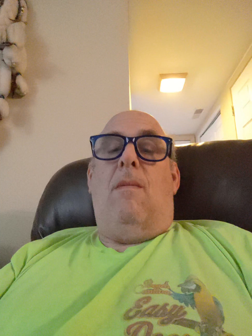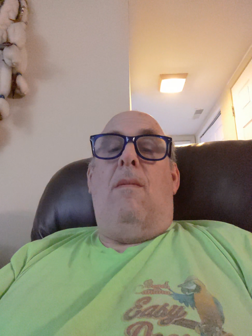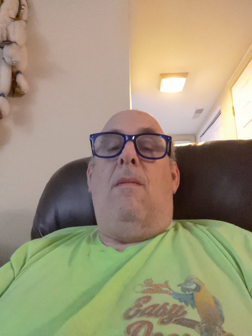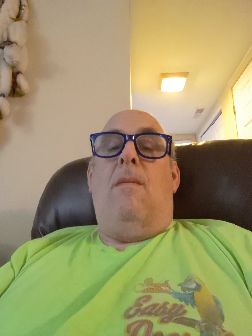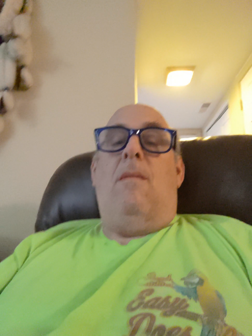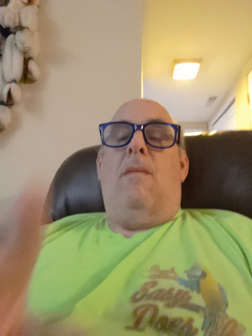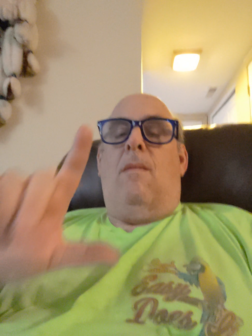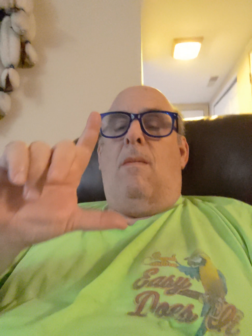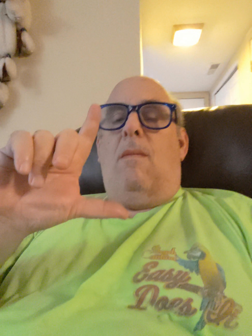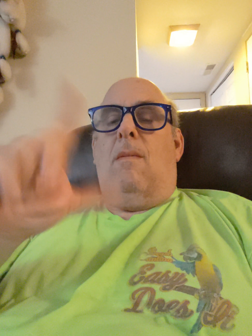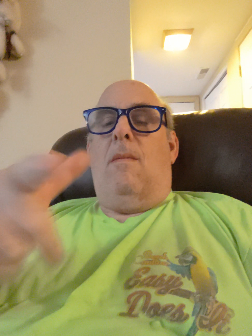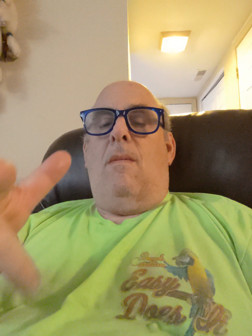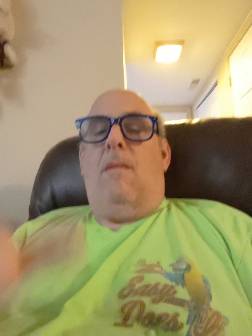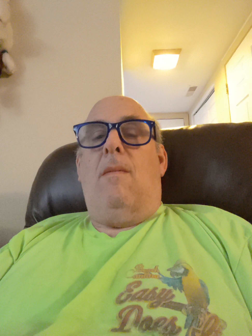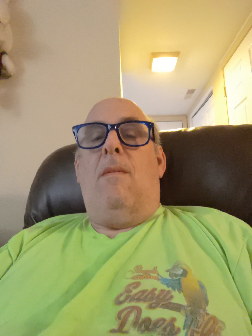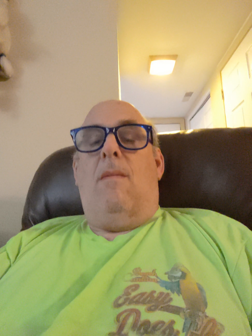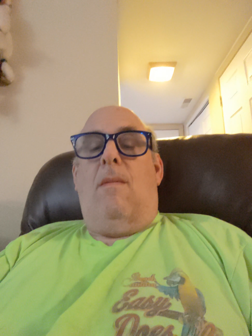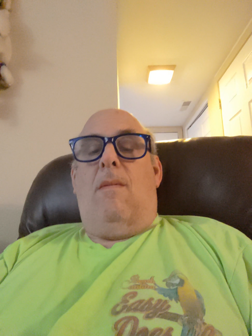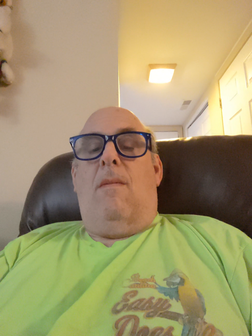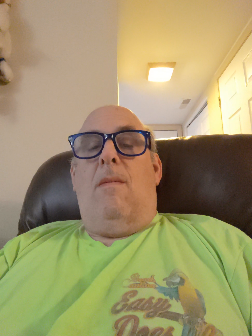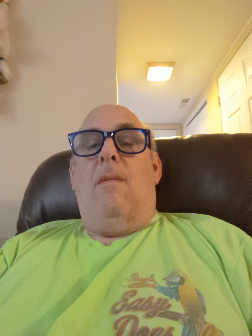later